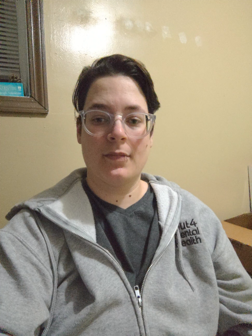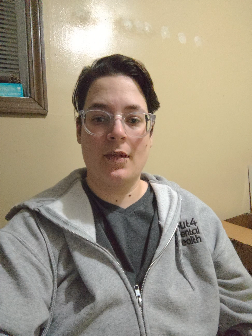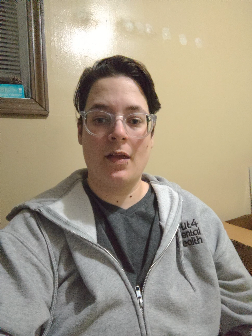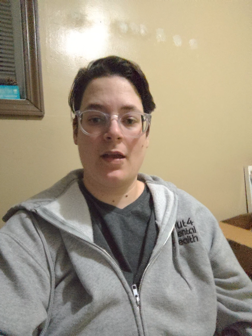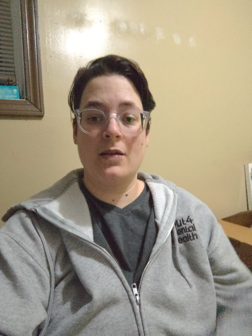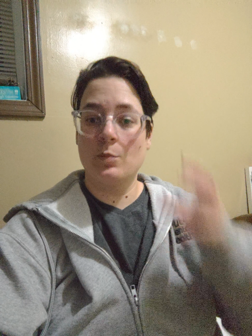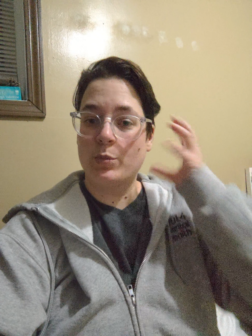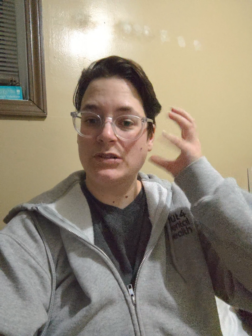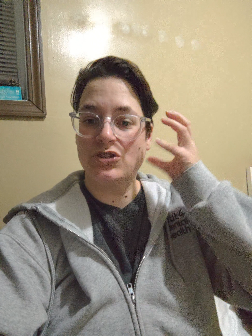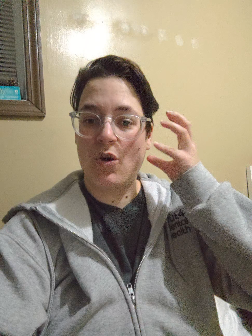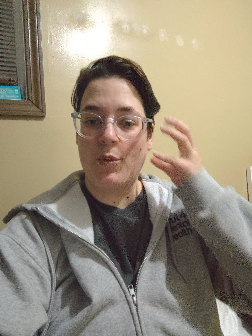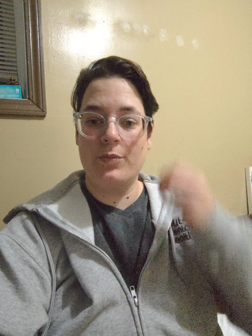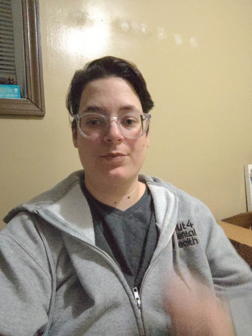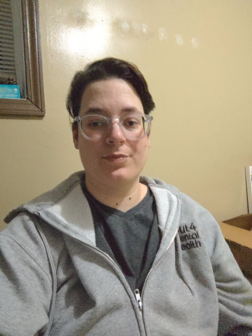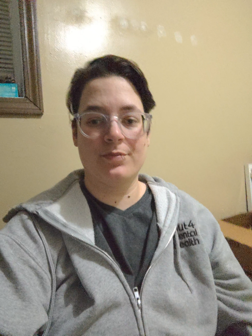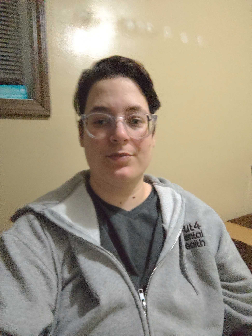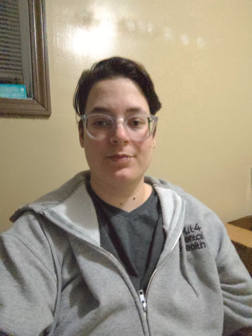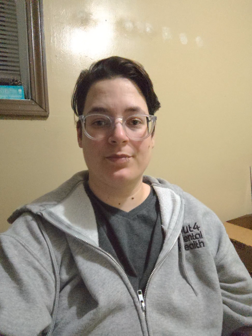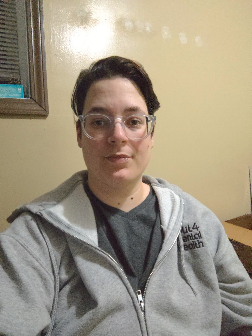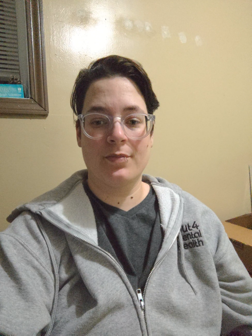radio